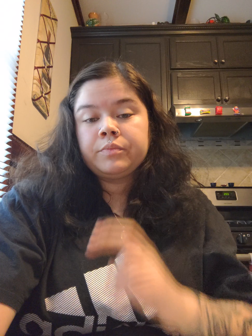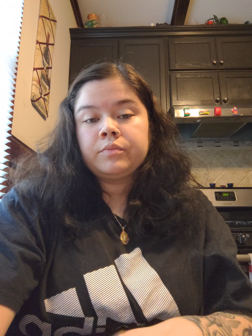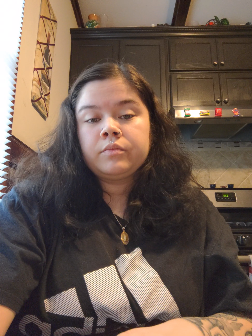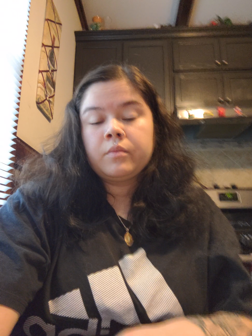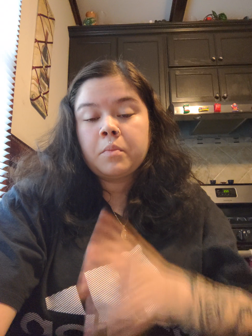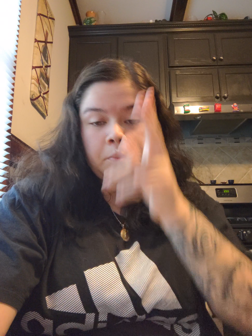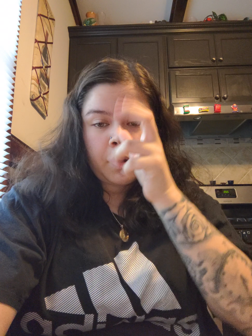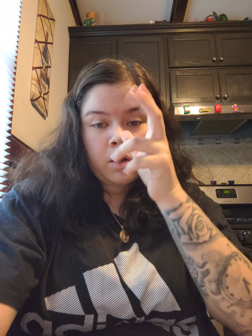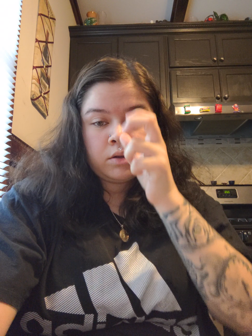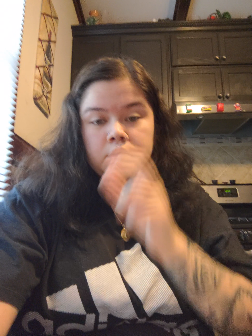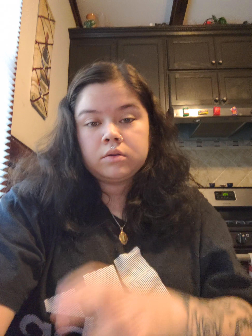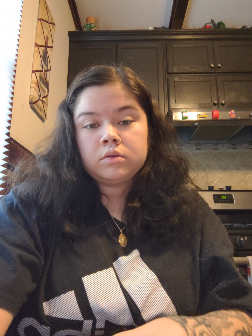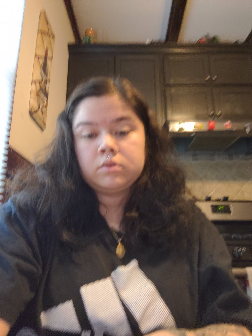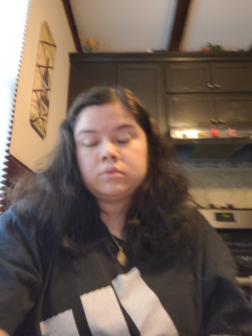bug